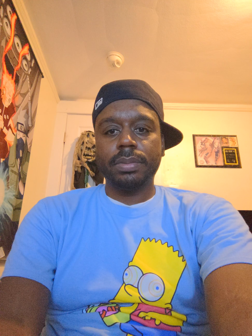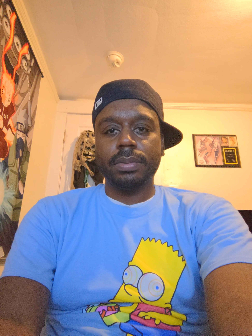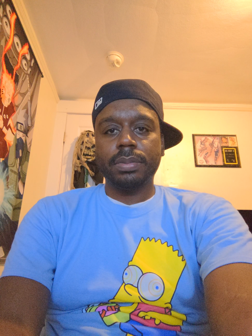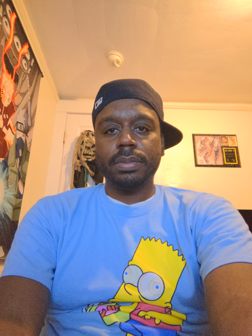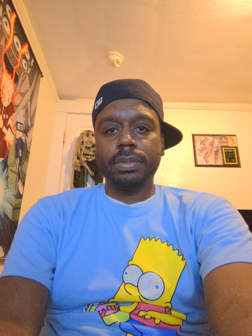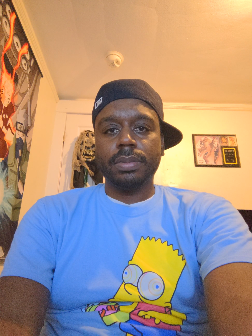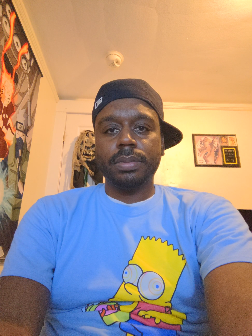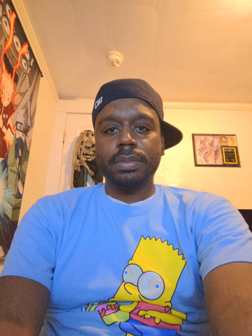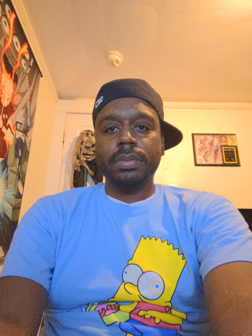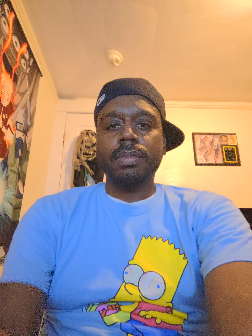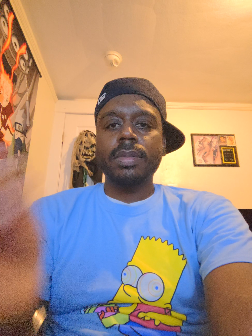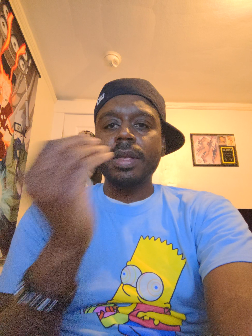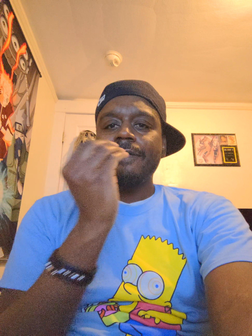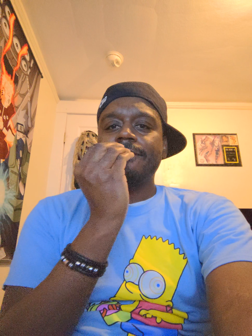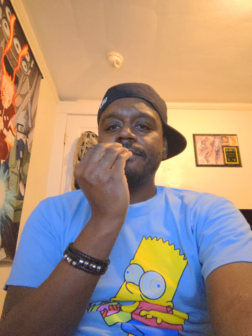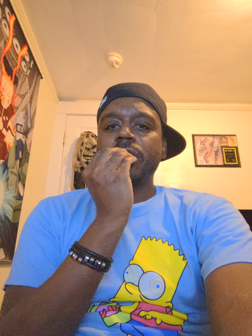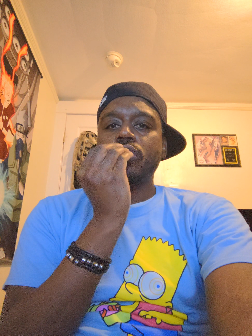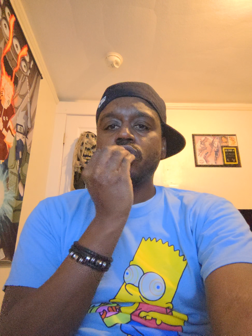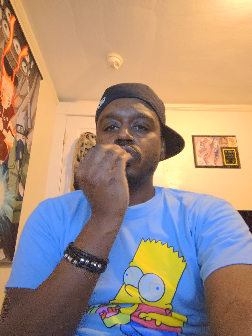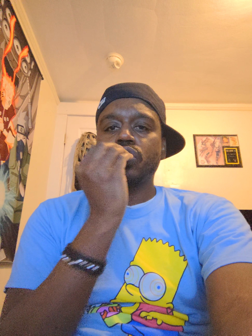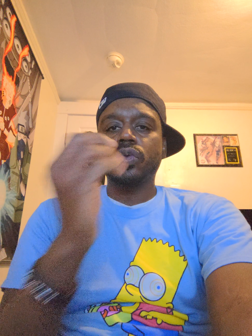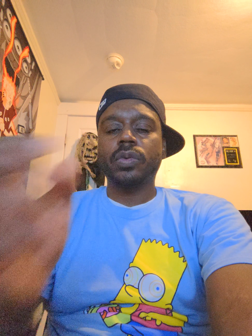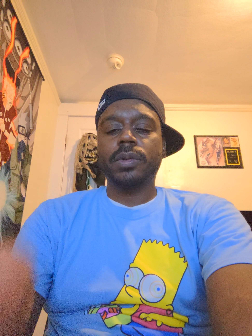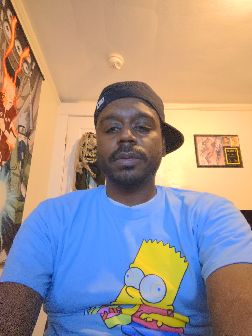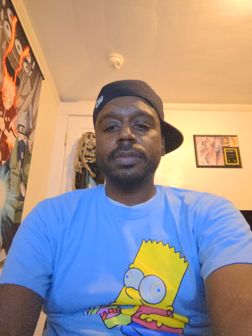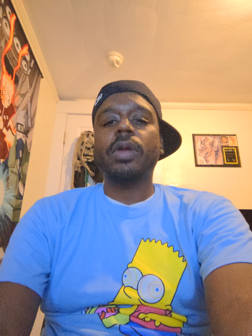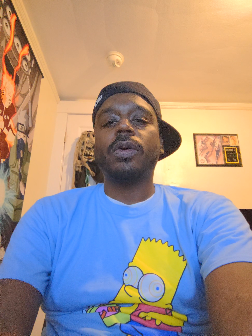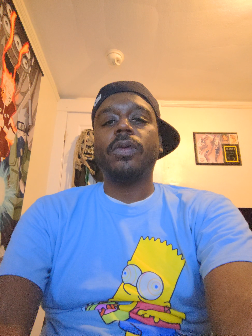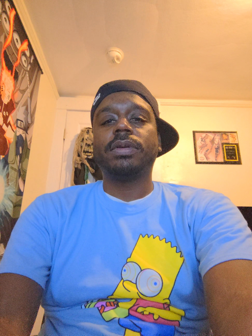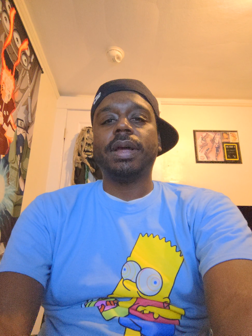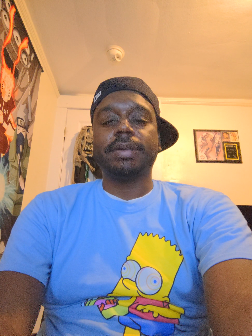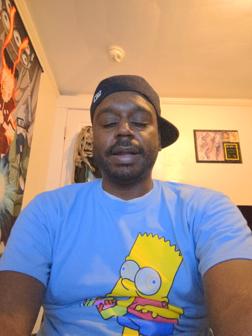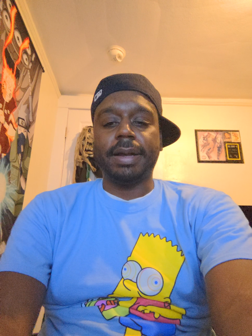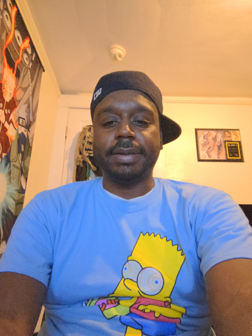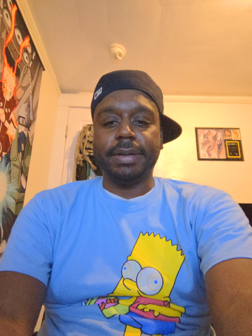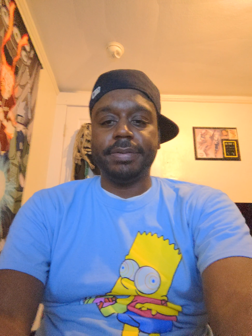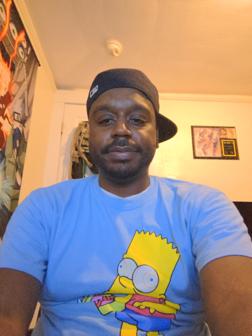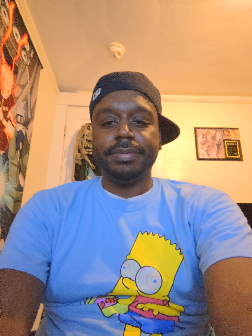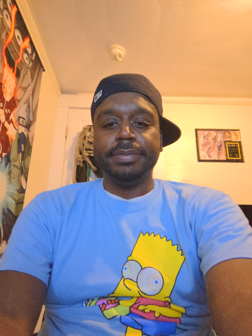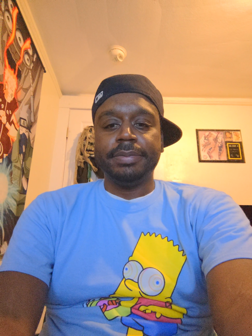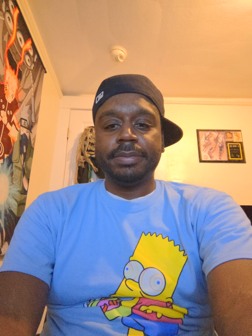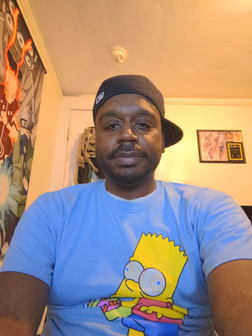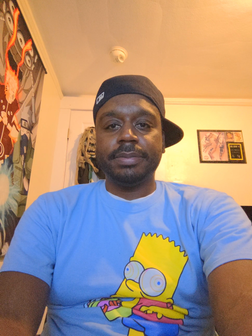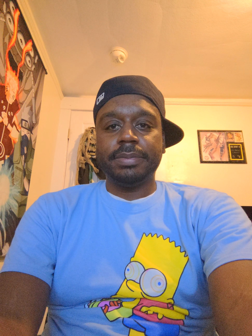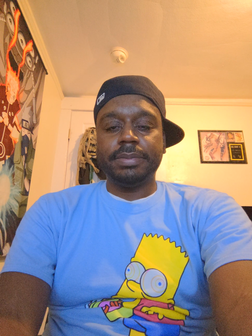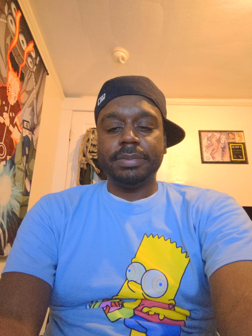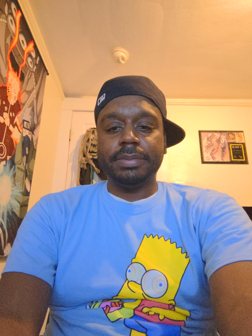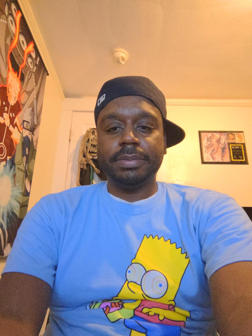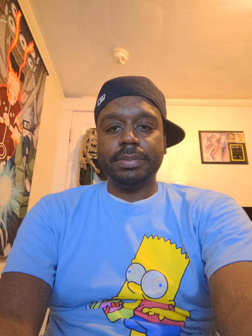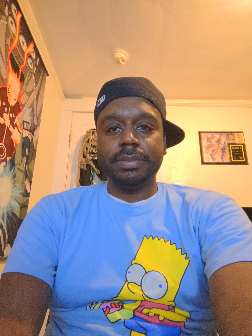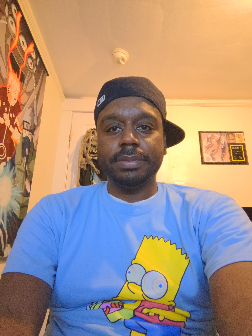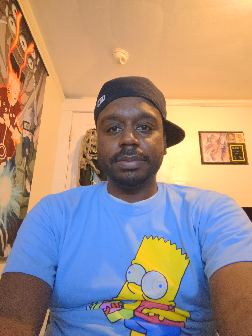food